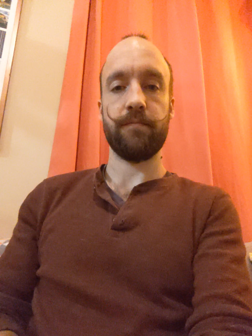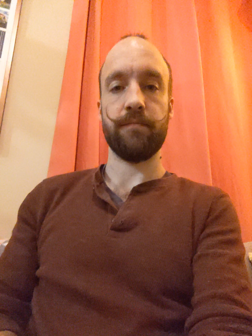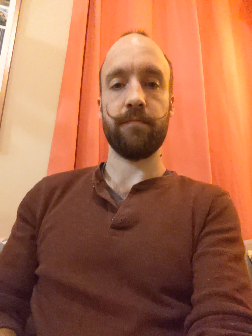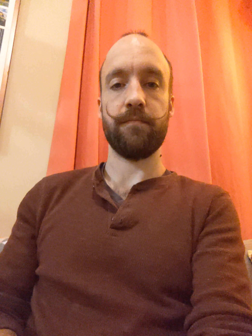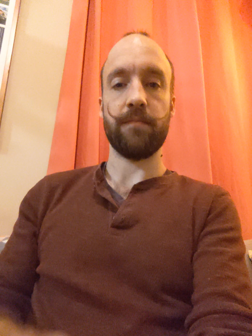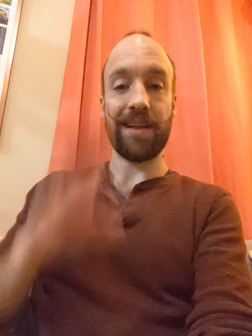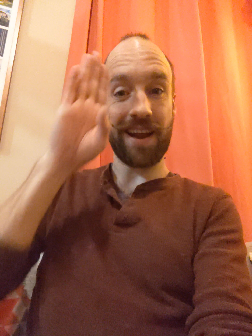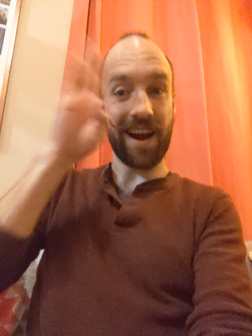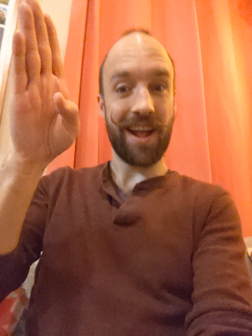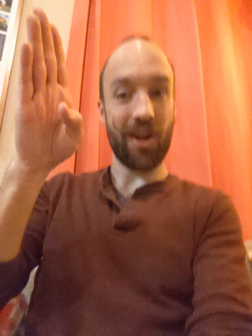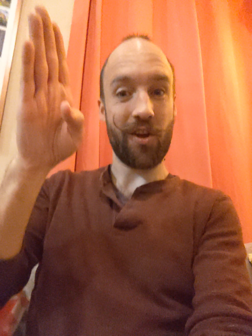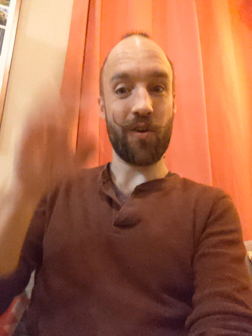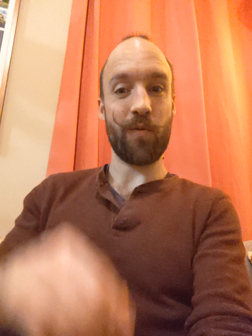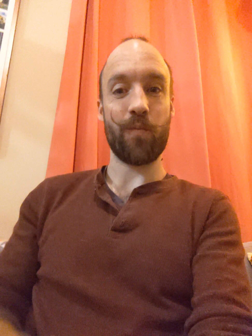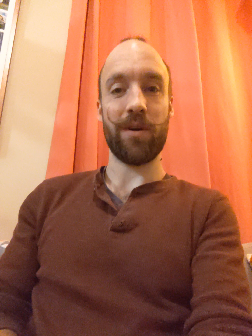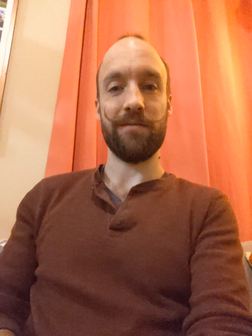hello